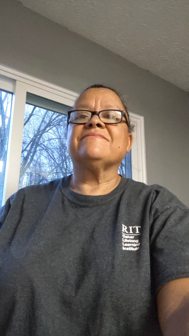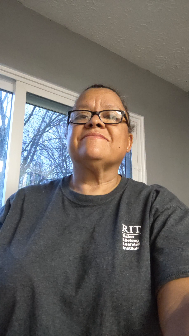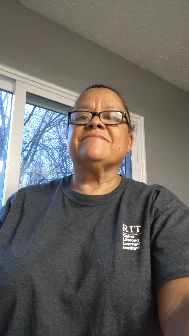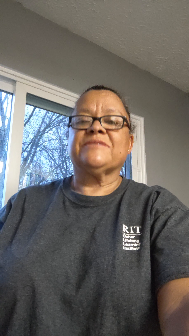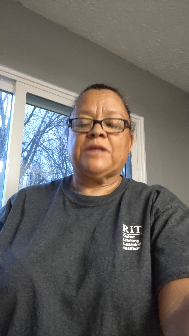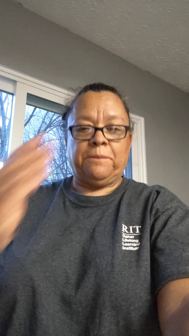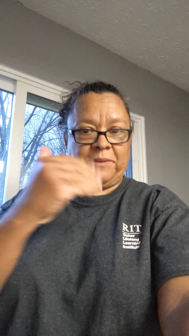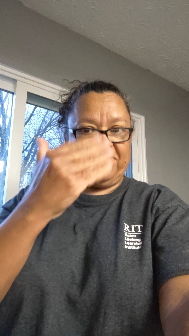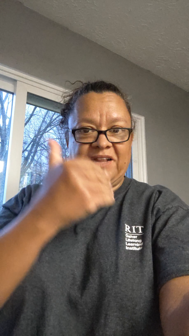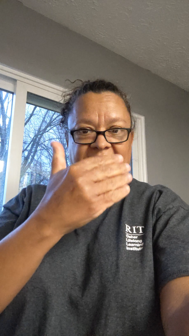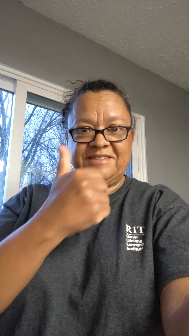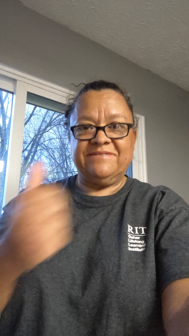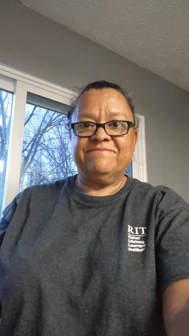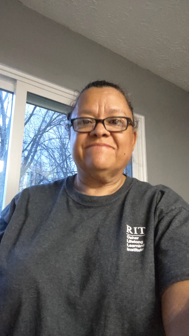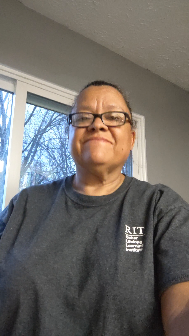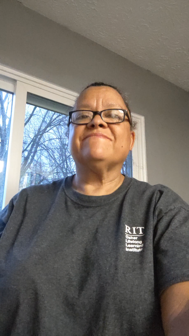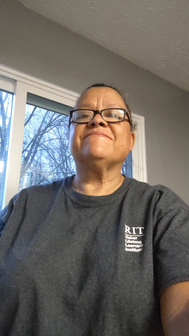butterfly